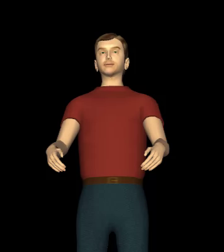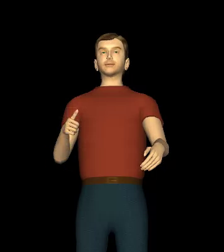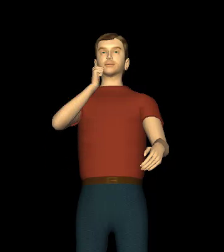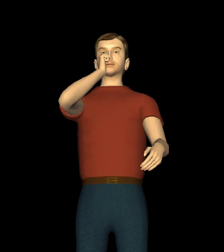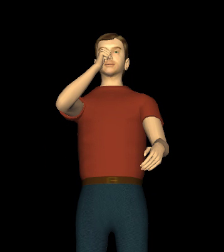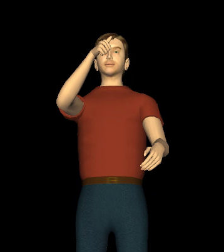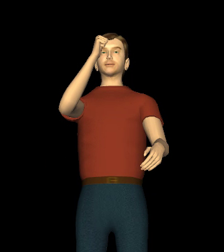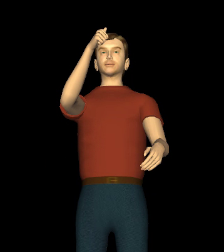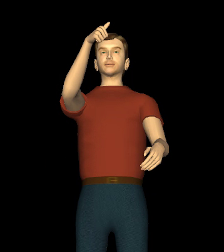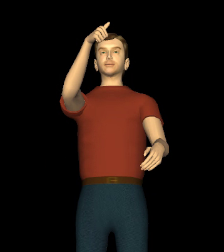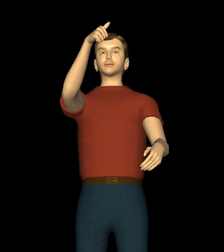بعد غد